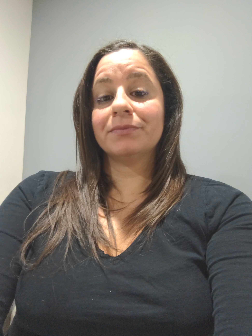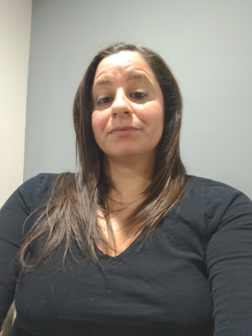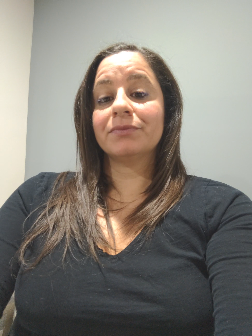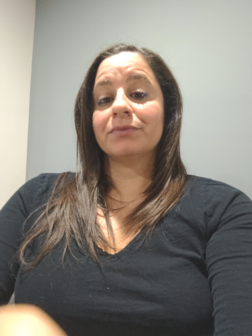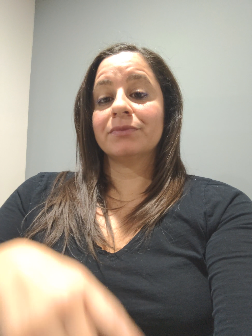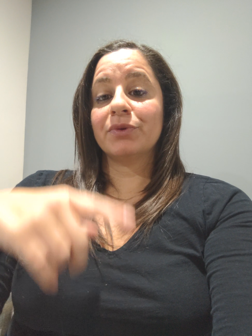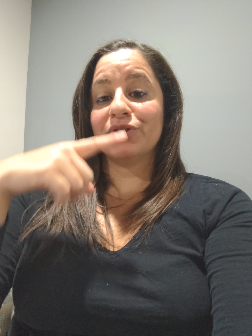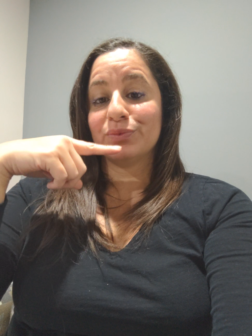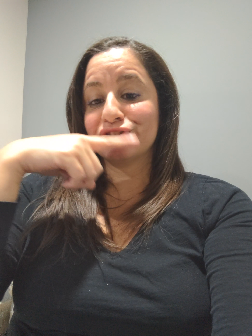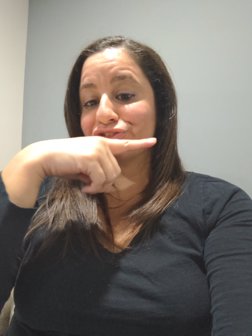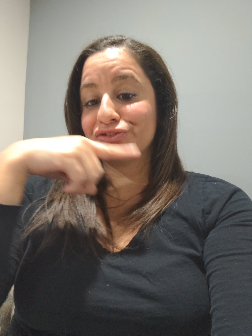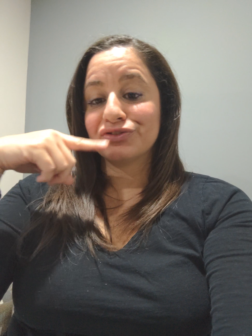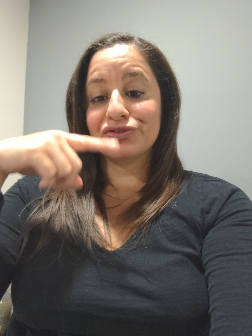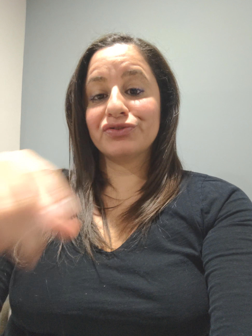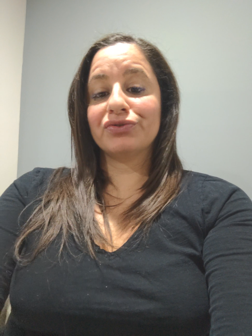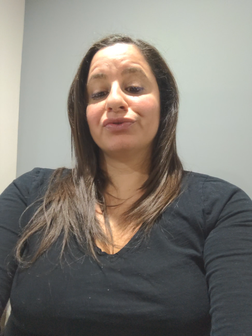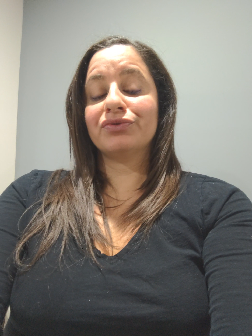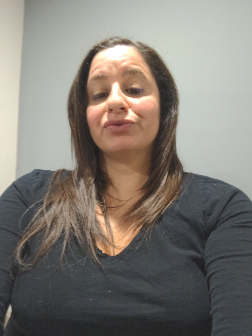toothbrush